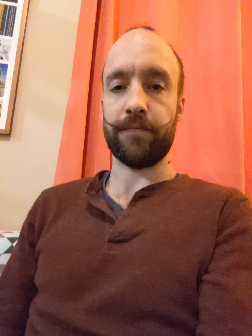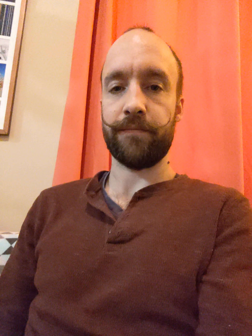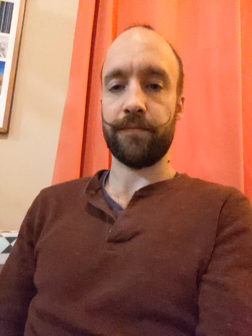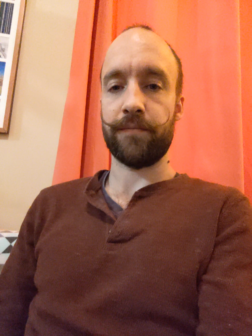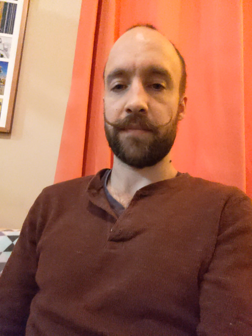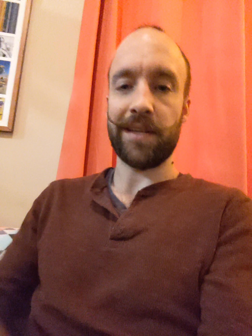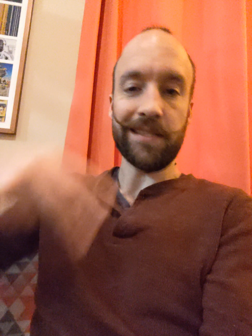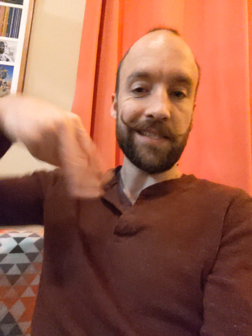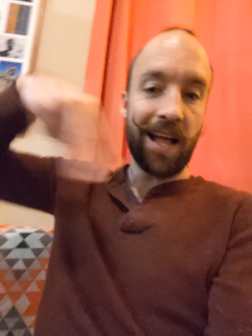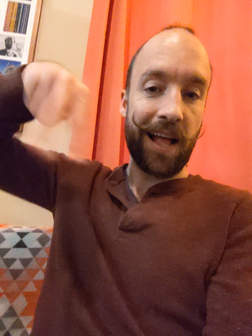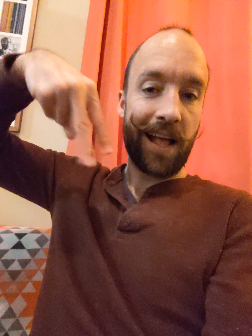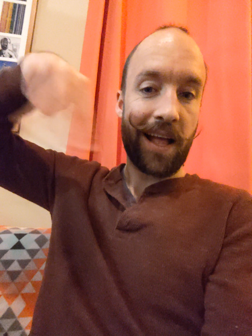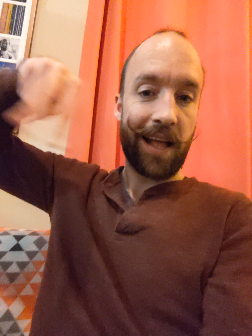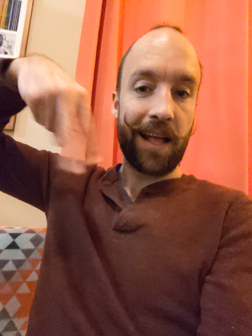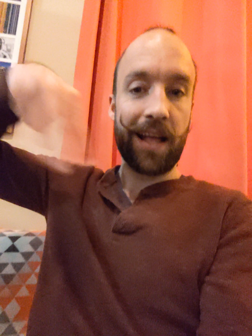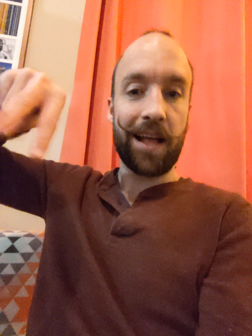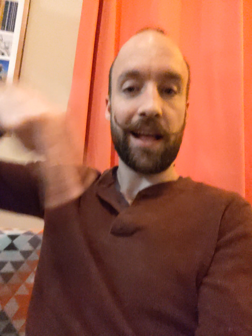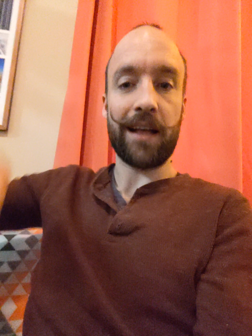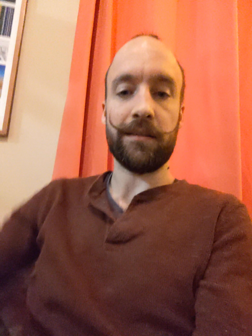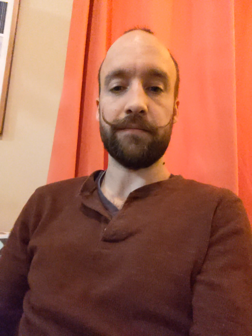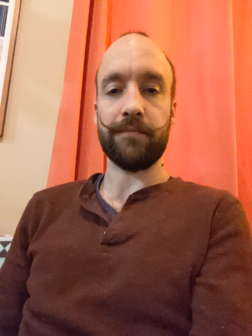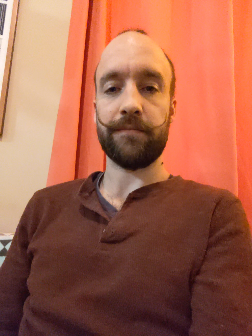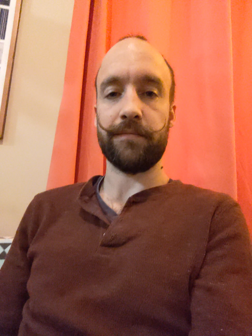dance